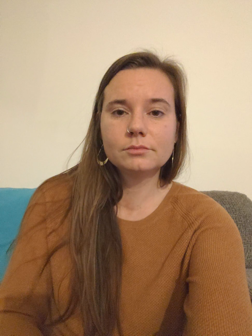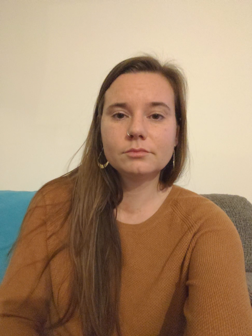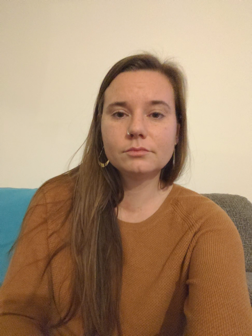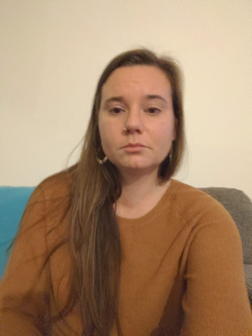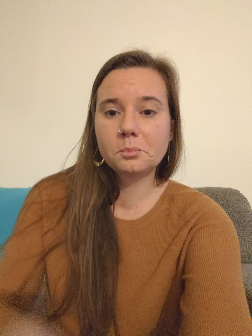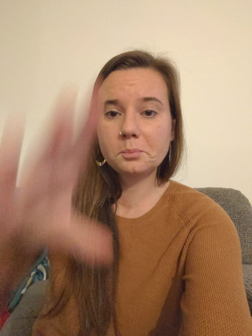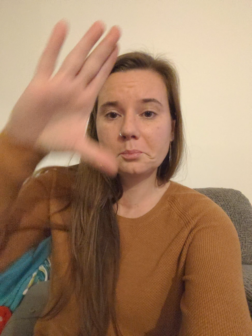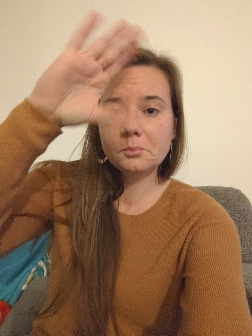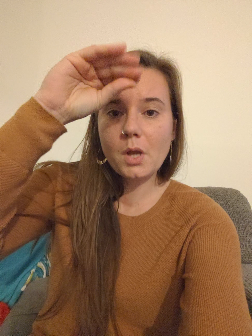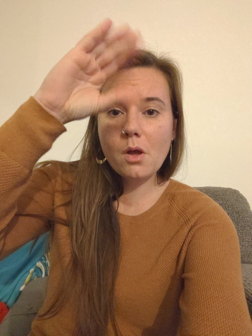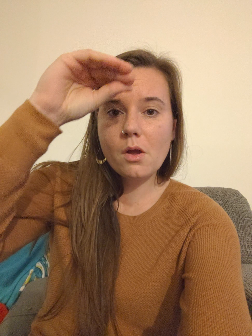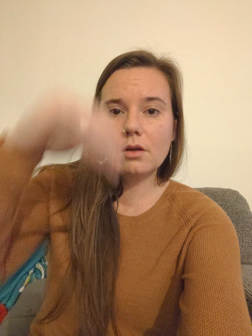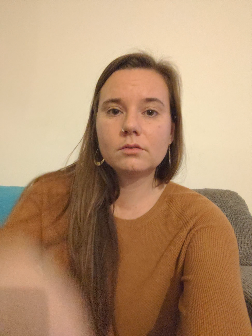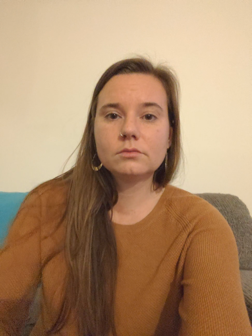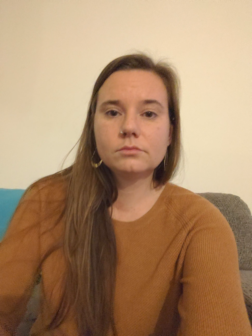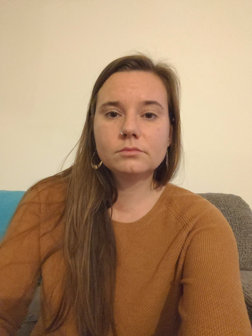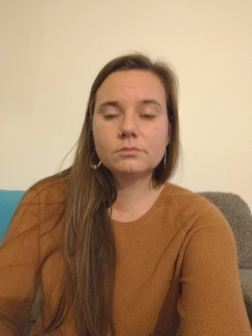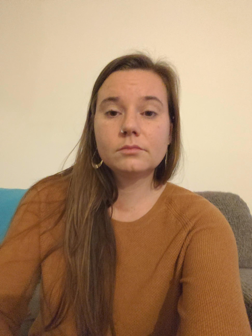boy